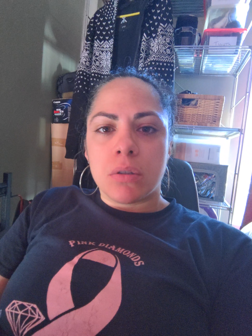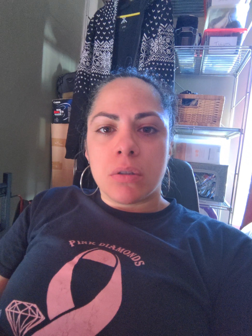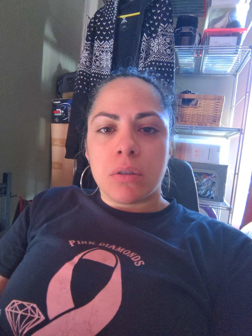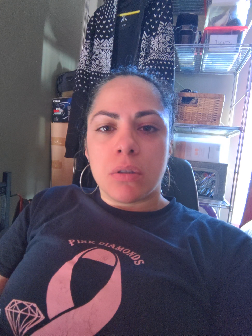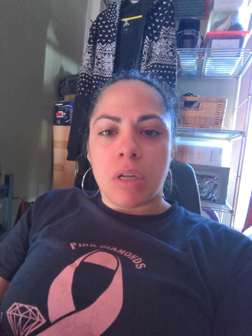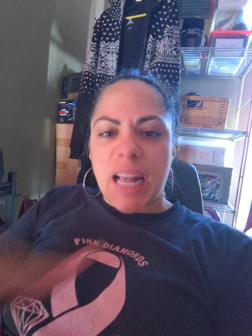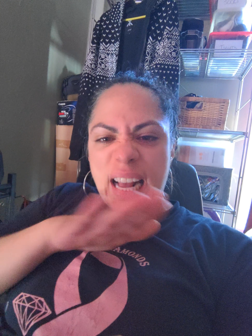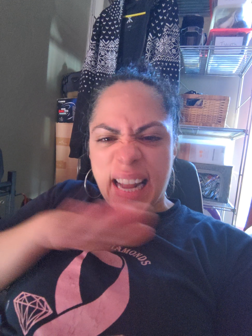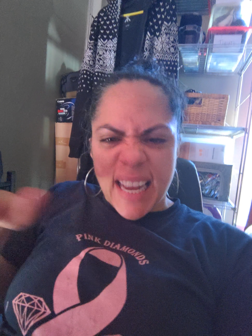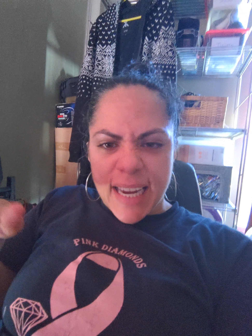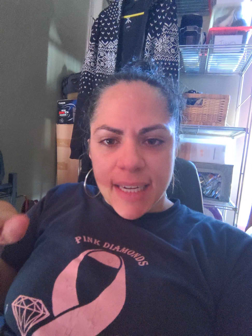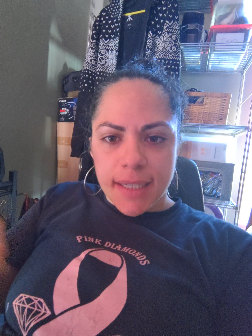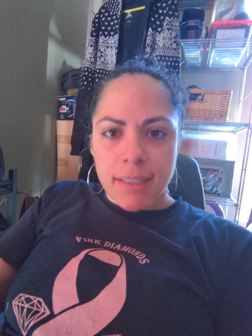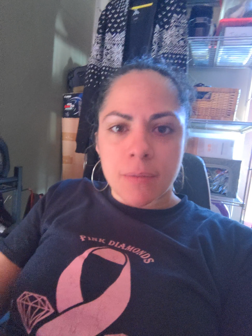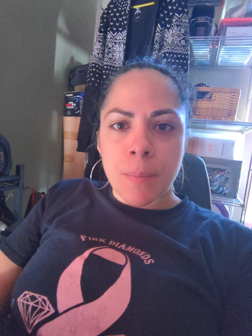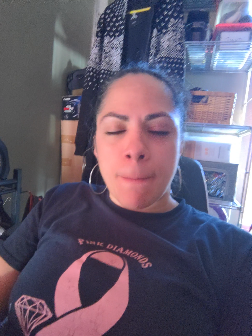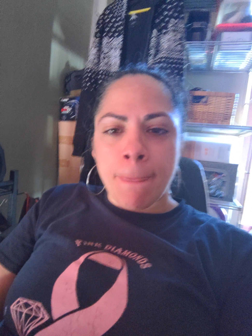clean